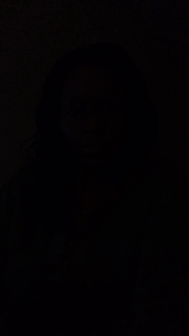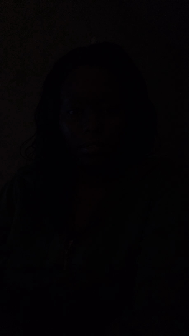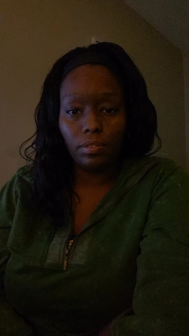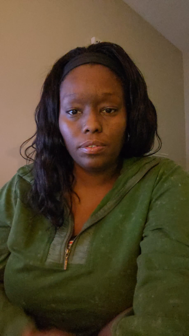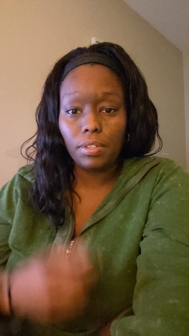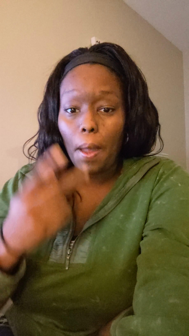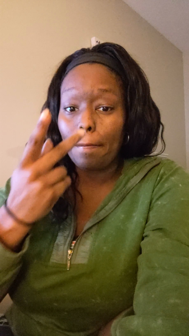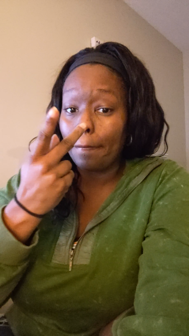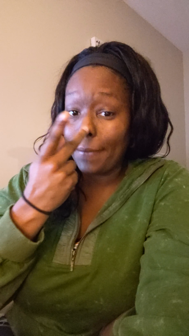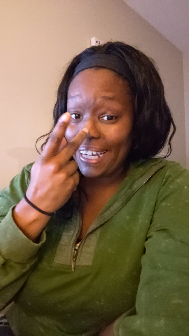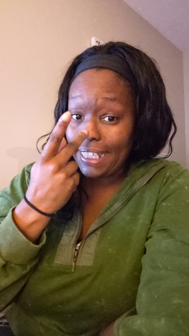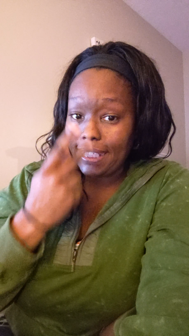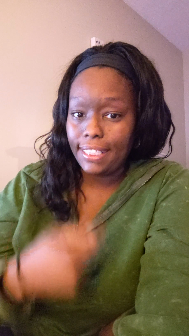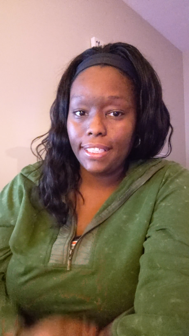penis